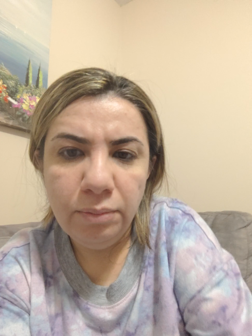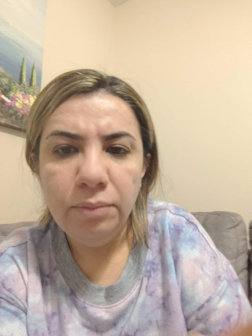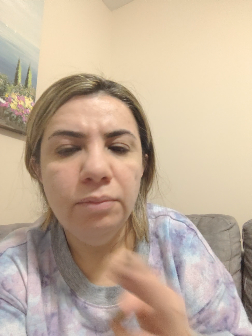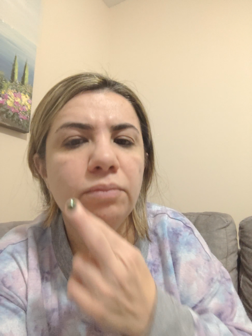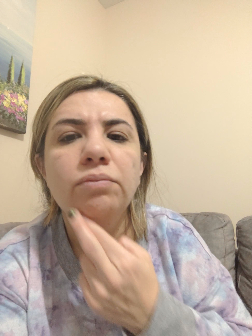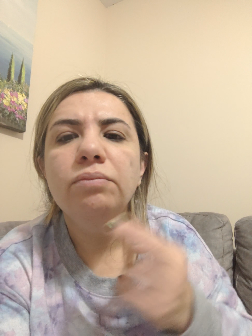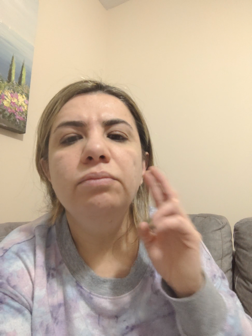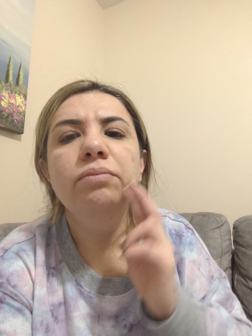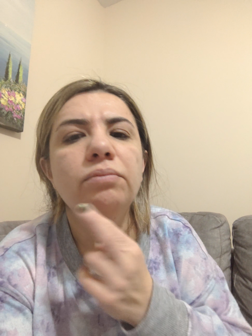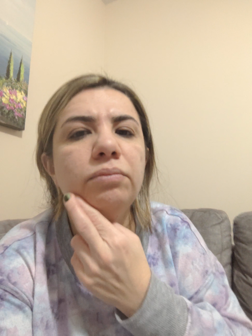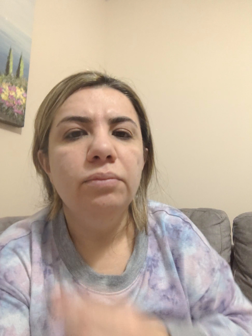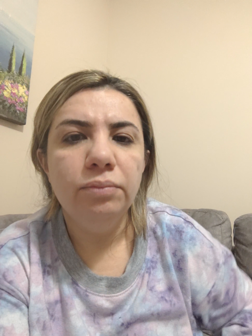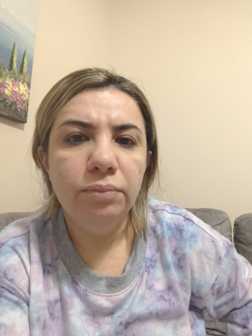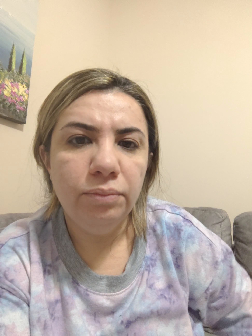chin